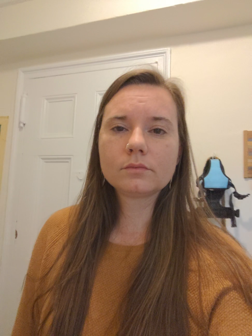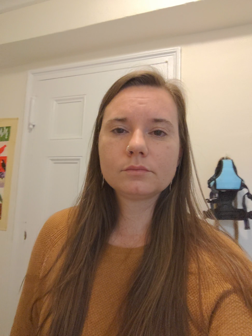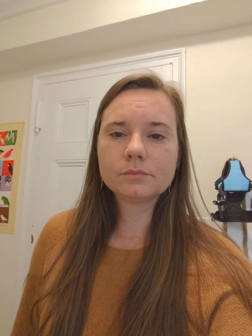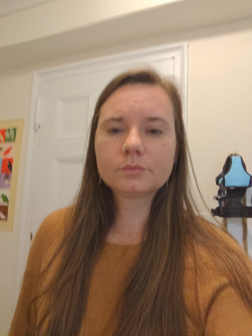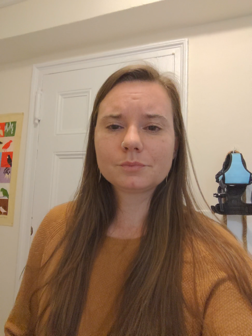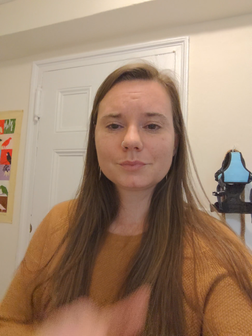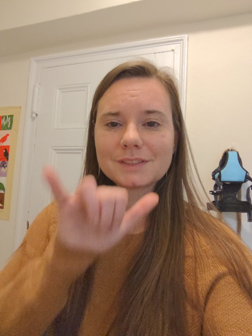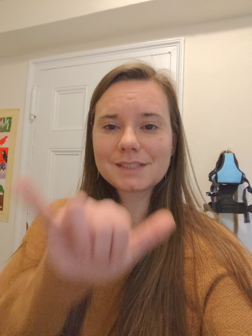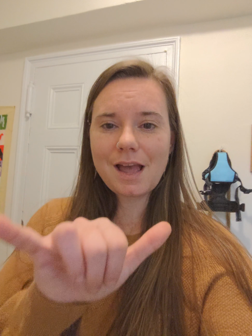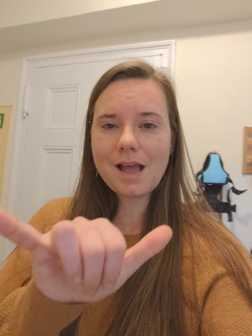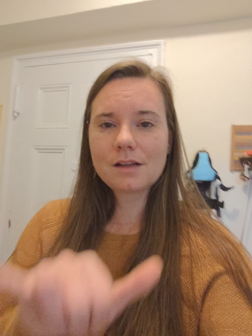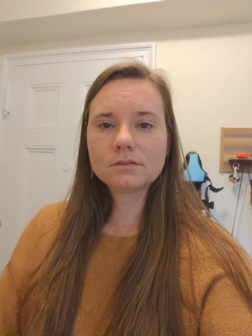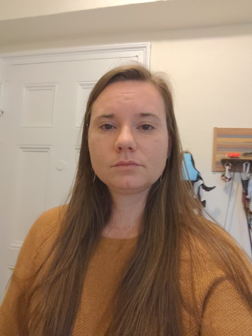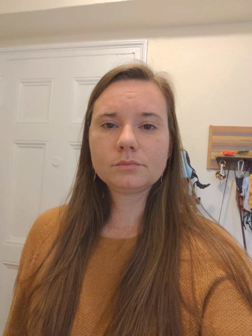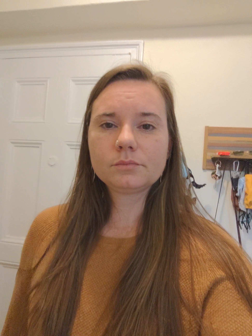stay